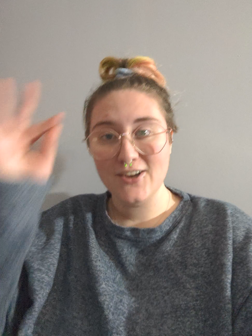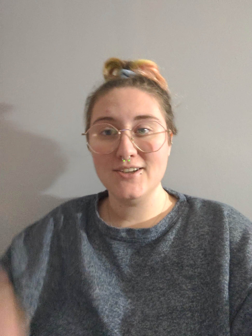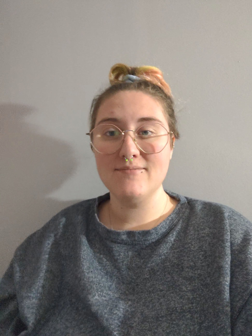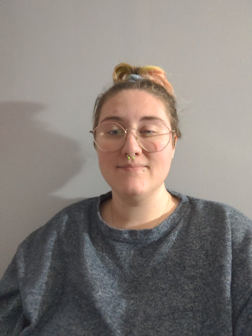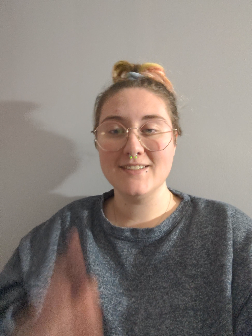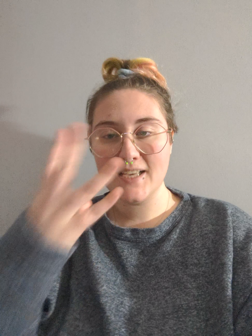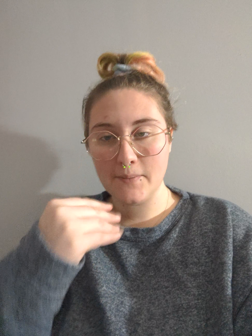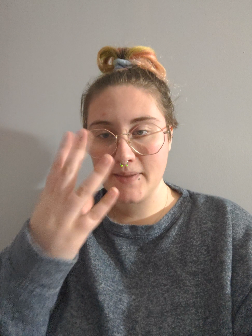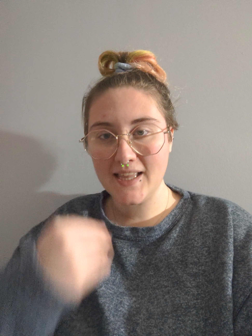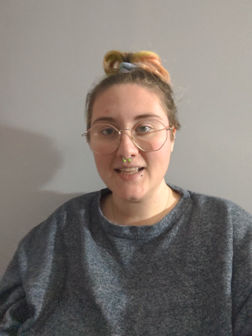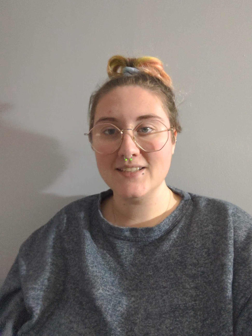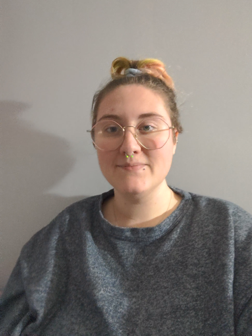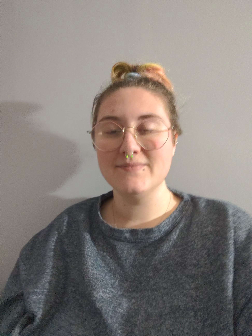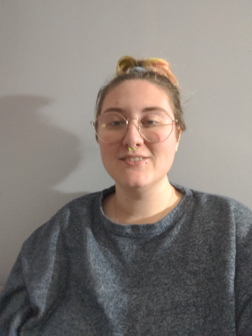sleepy